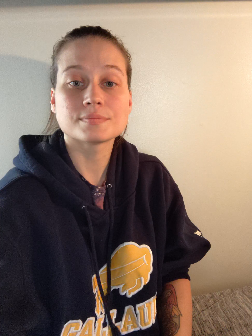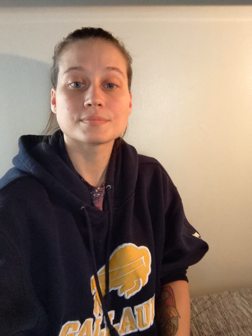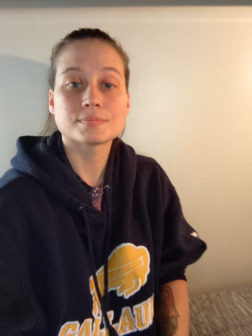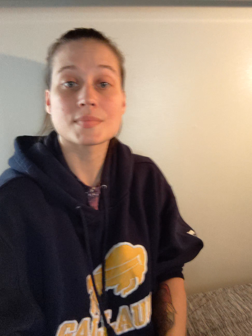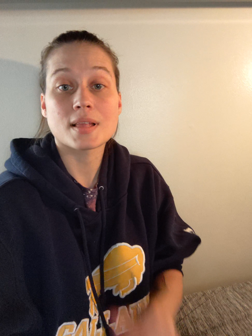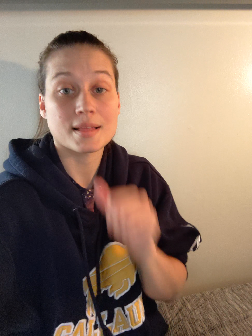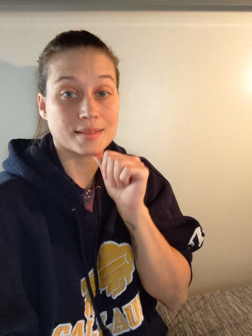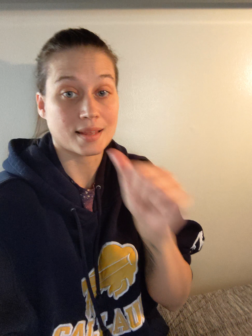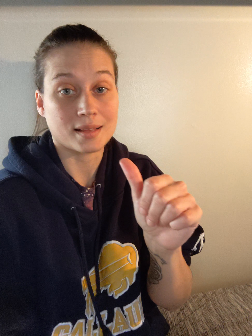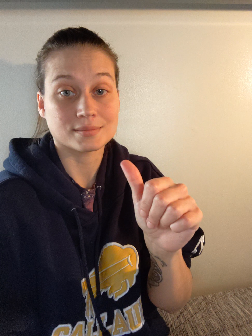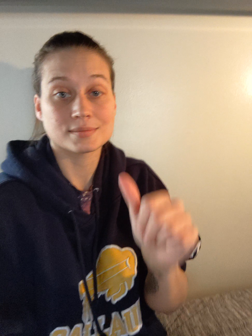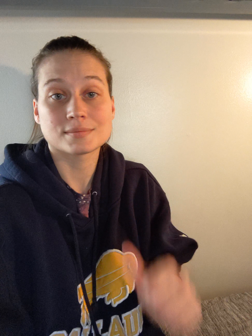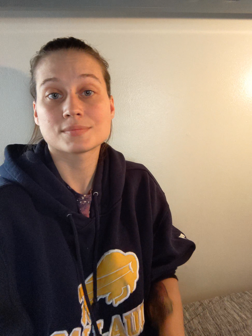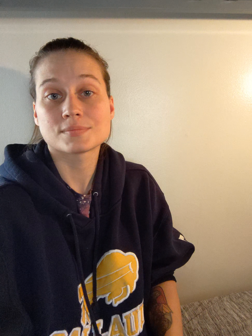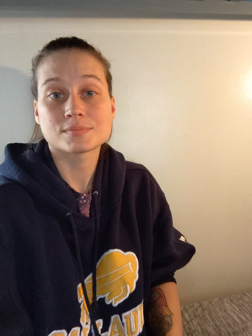not